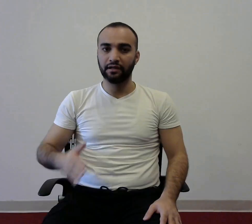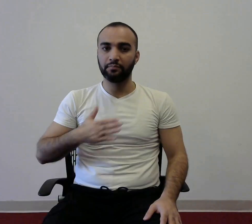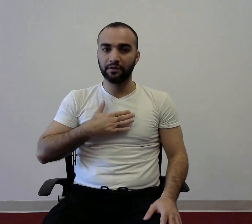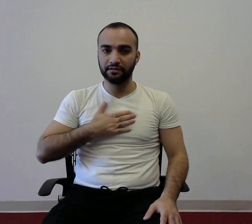mən